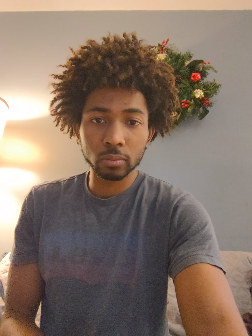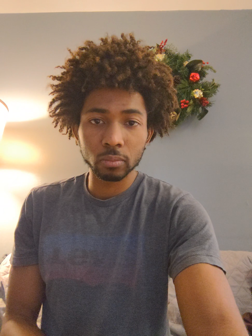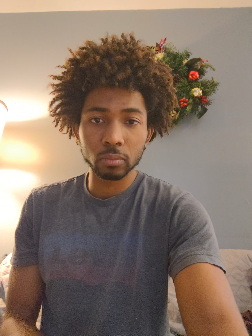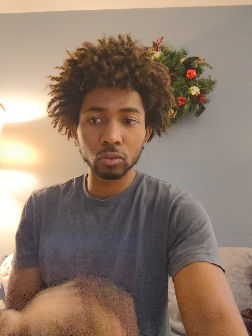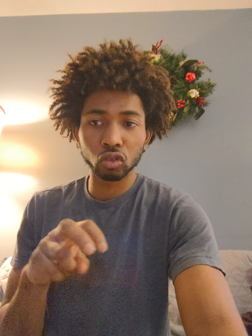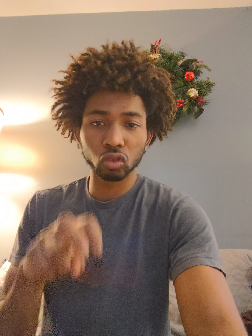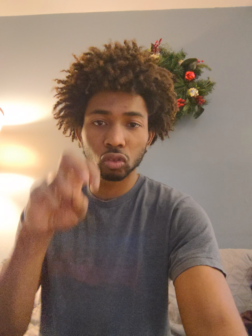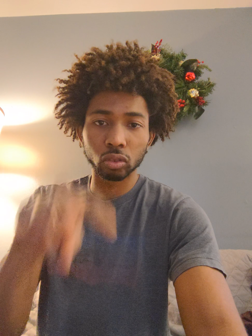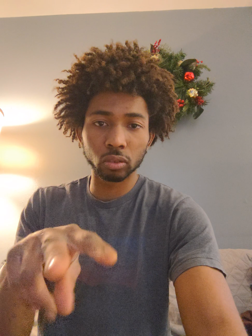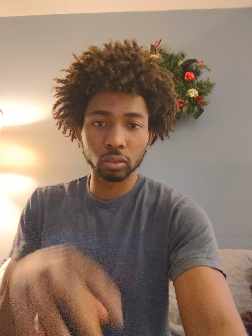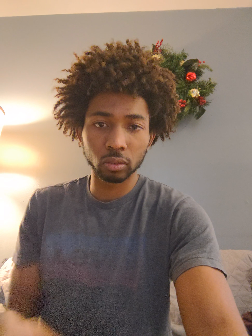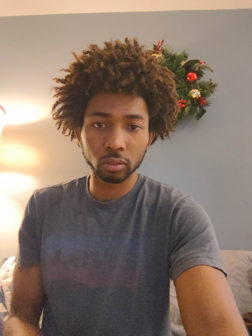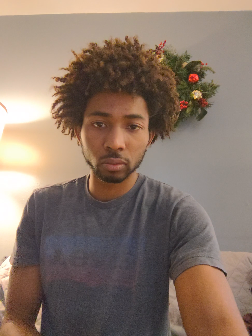jump